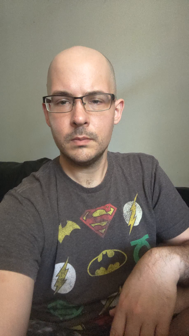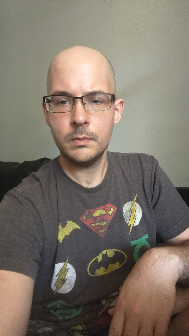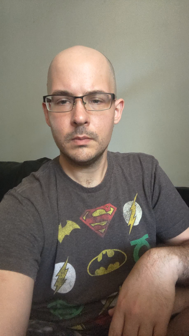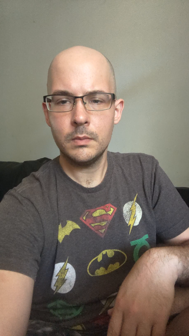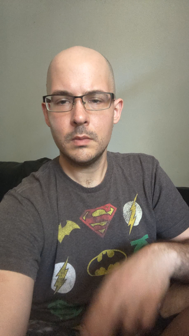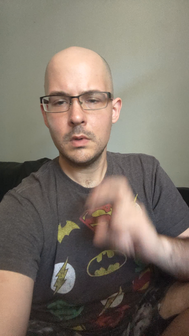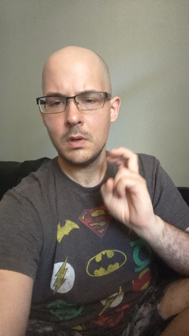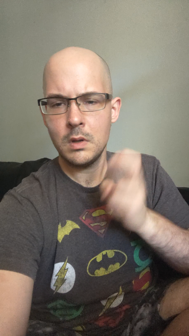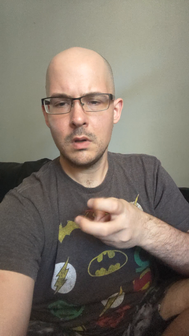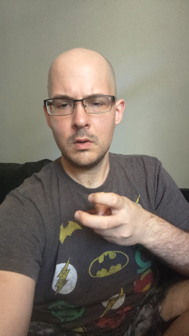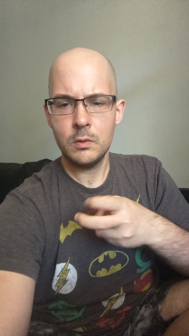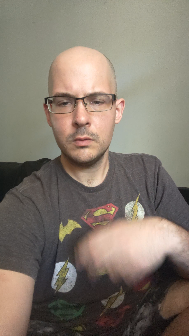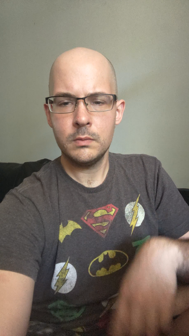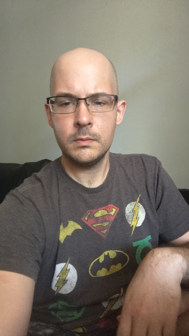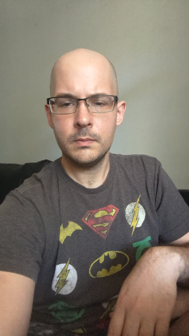hard